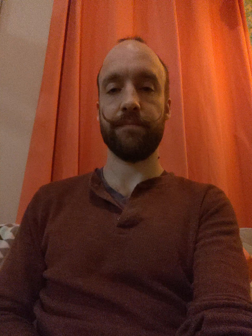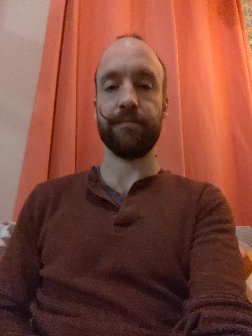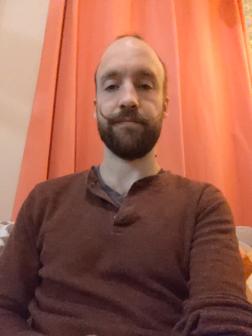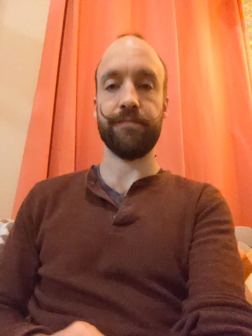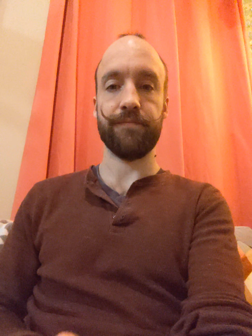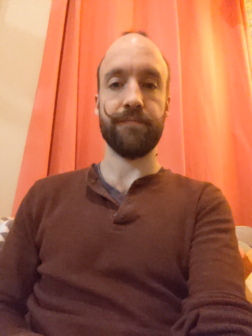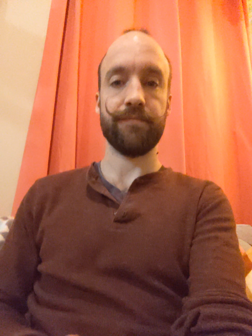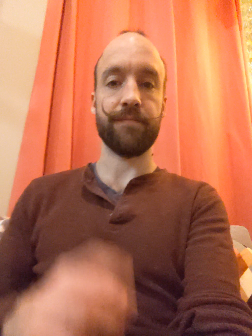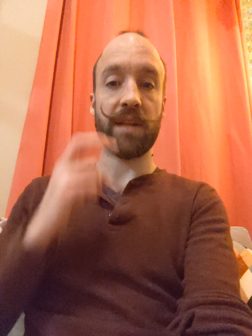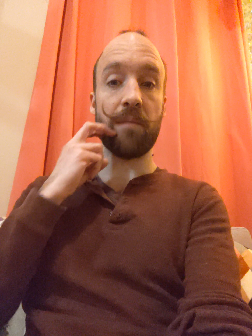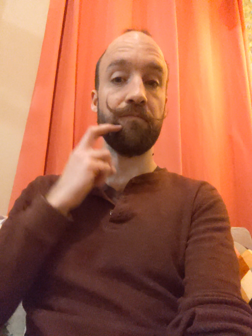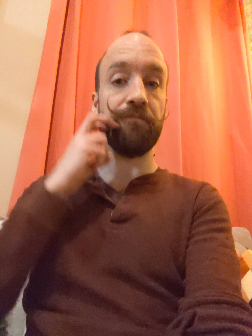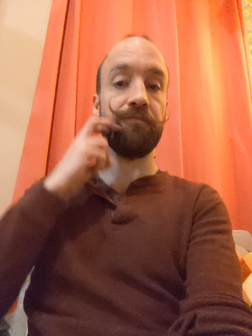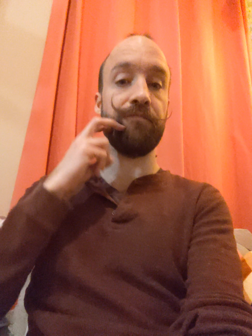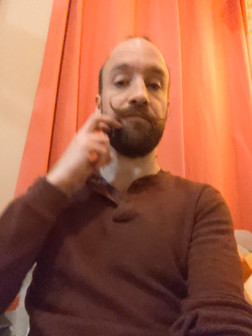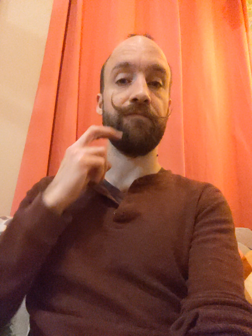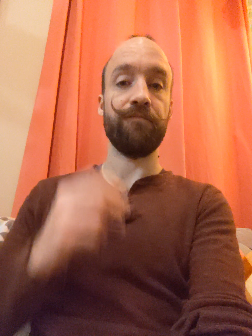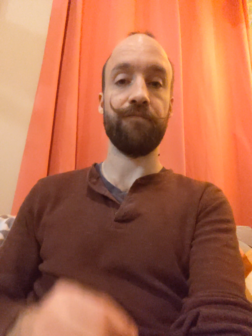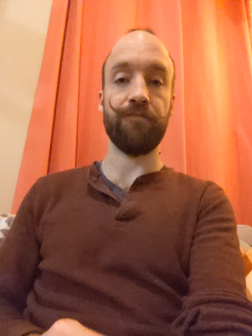gum